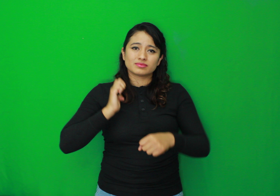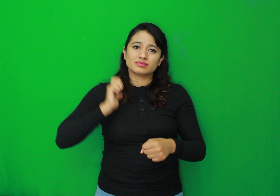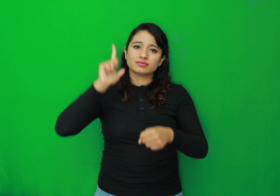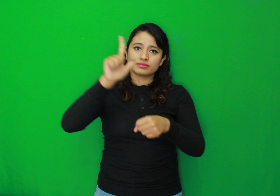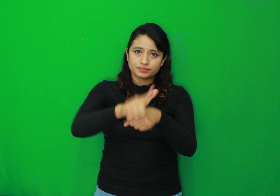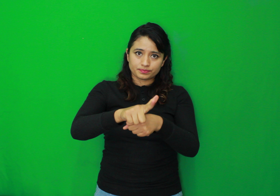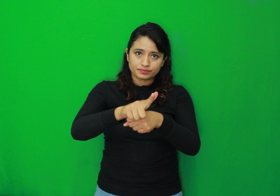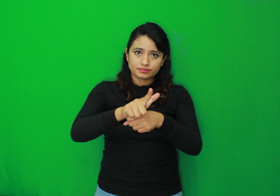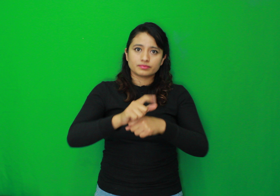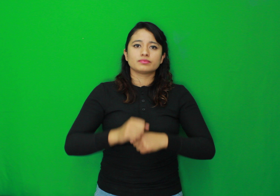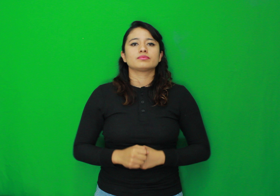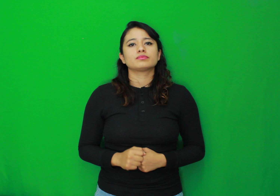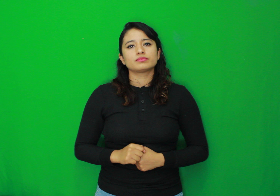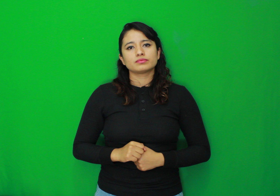especial